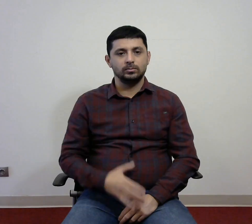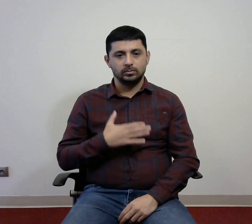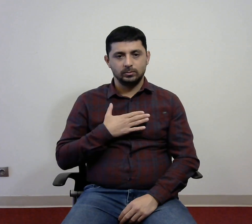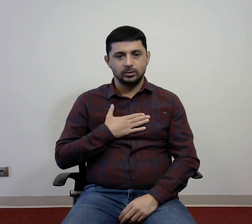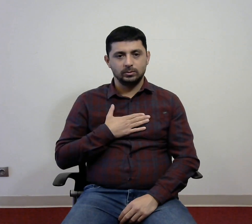mən